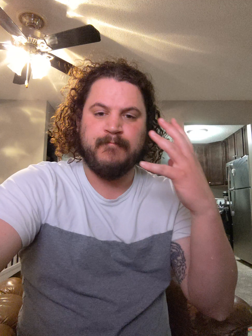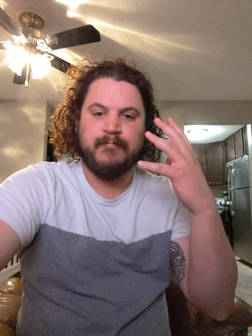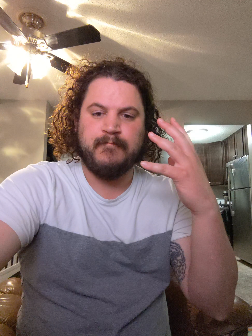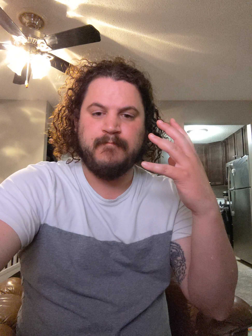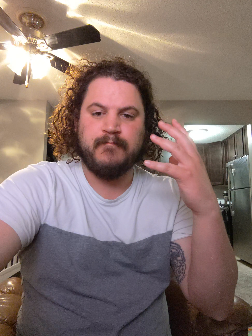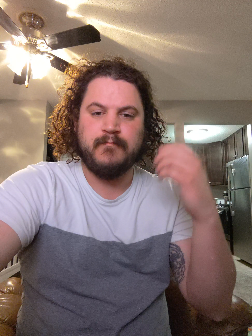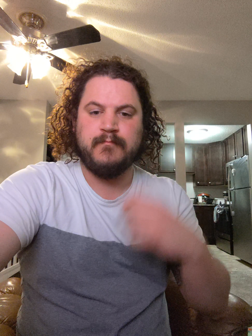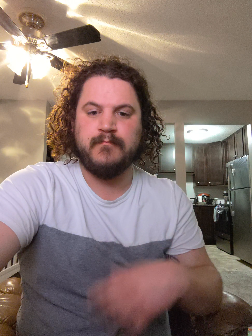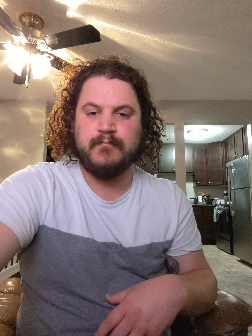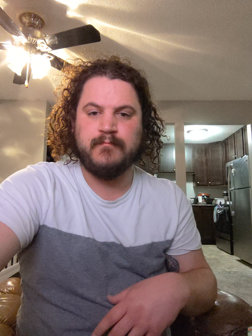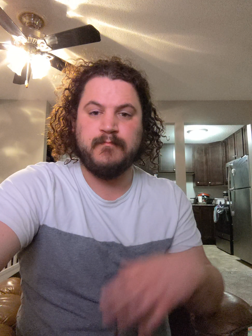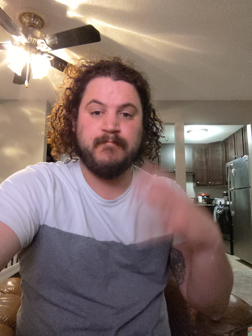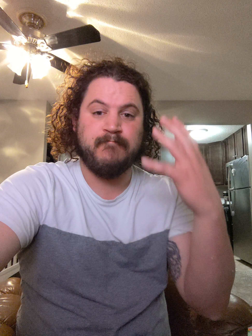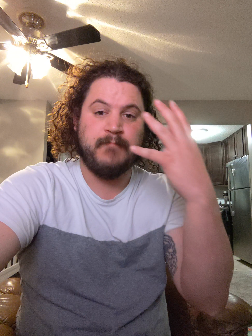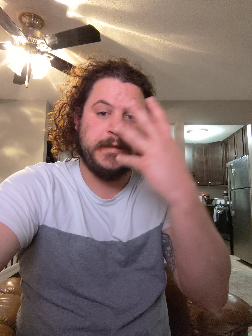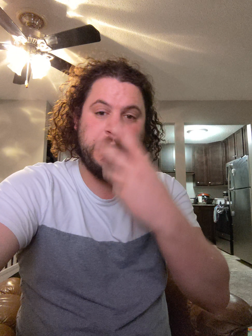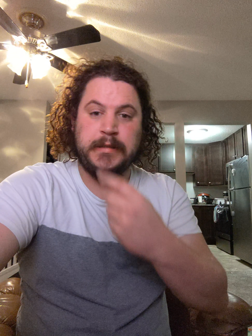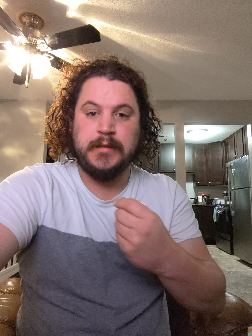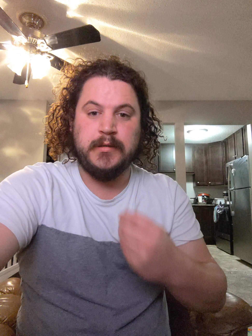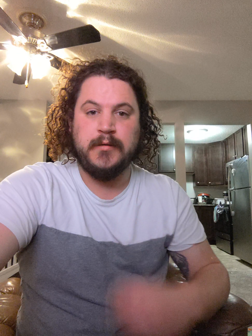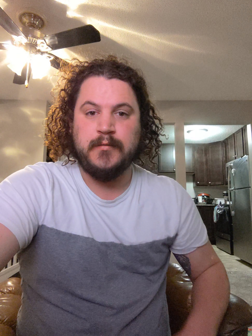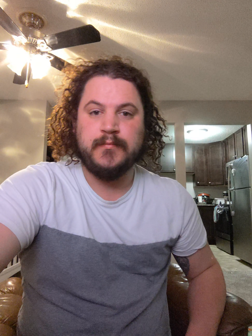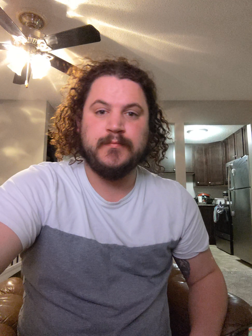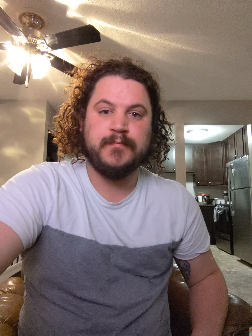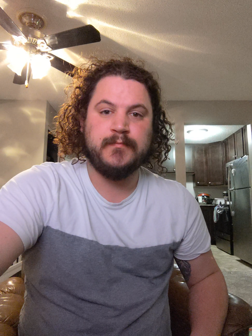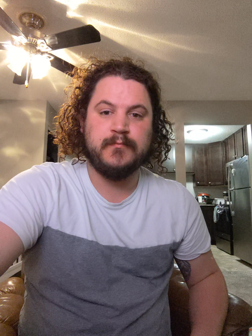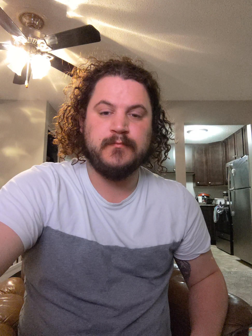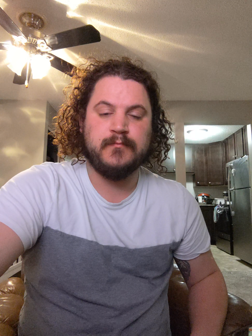pretty